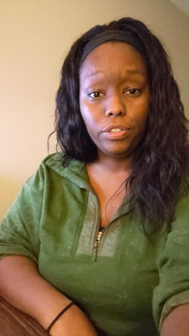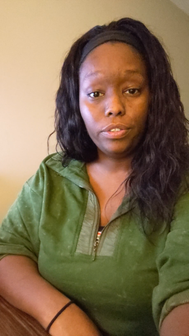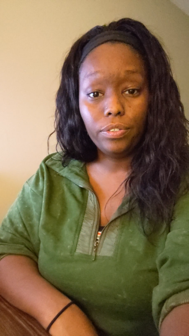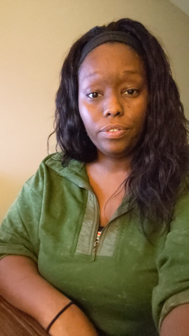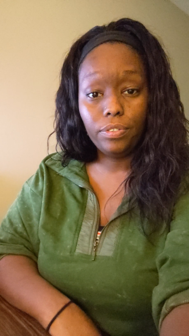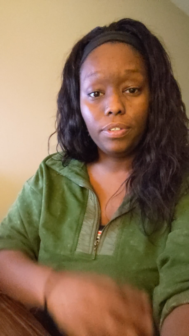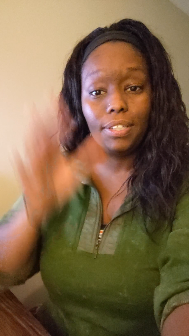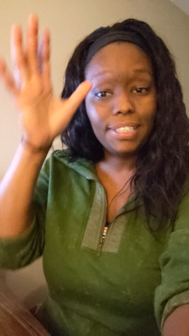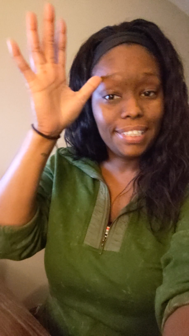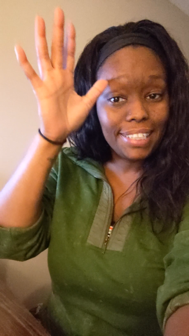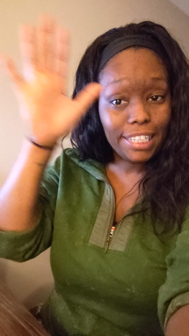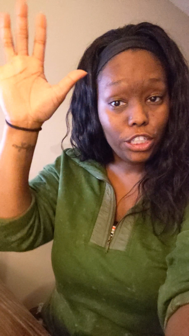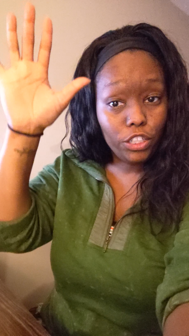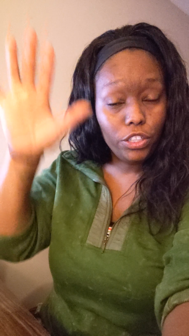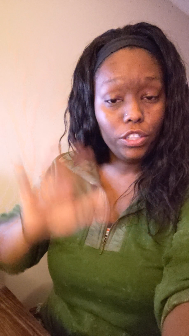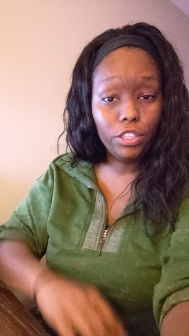deer